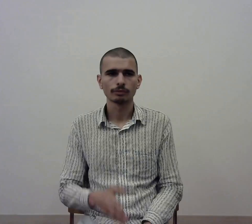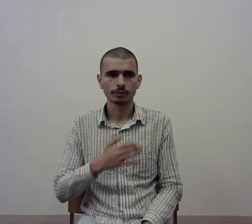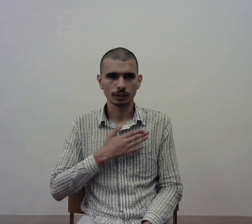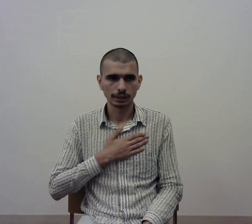mən